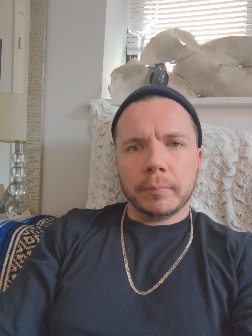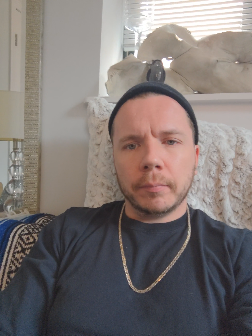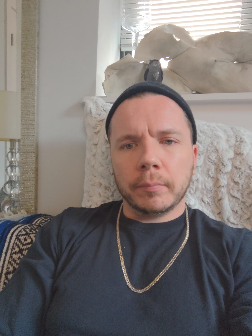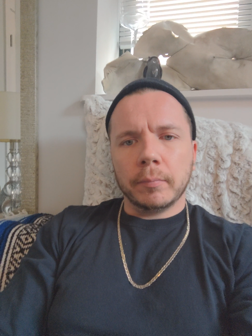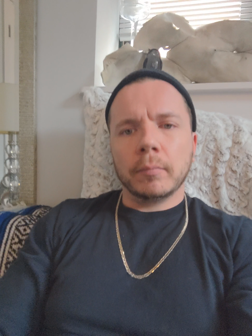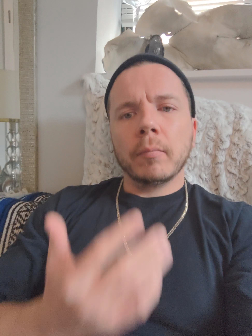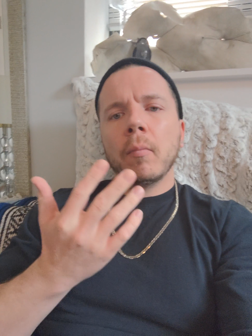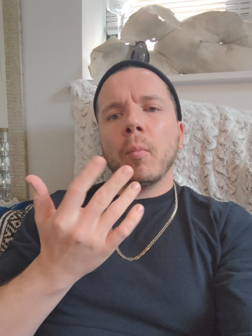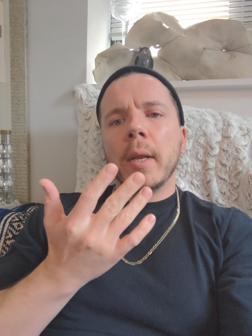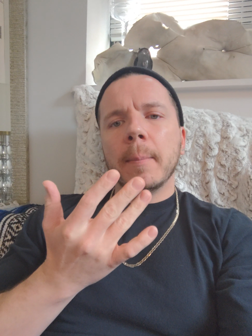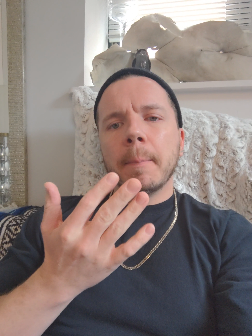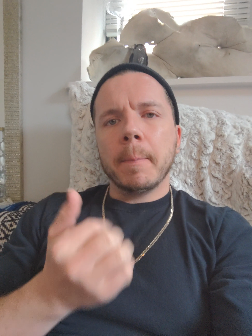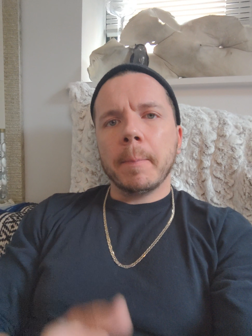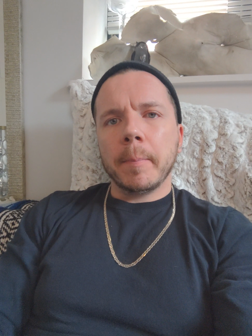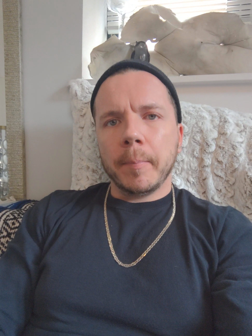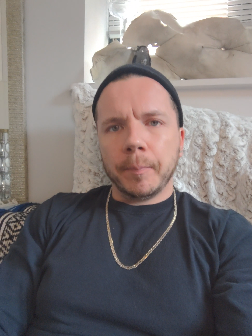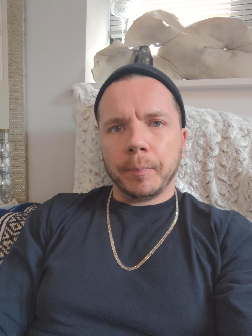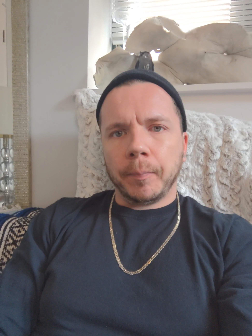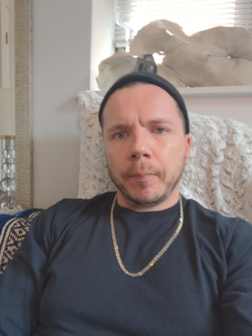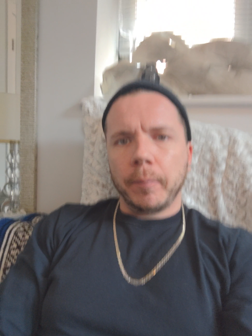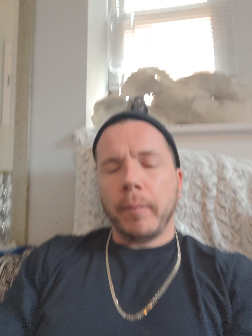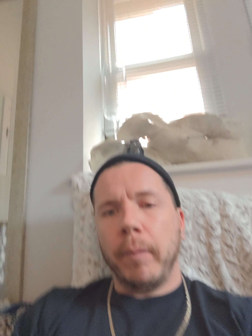wait